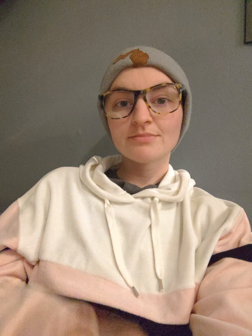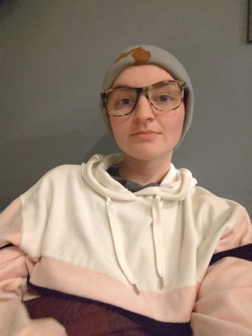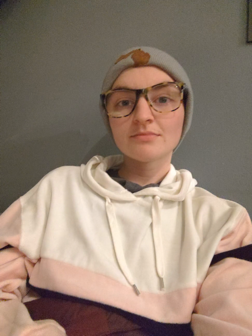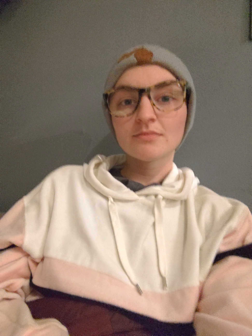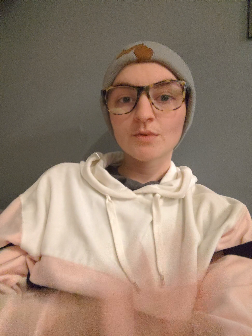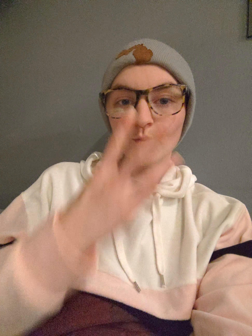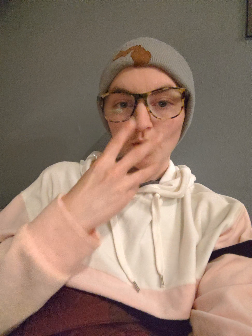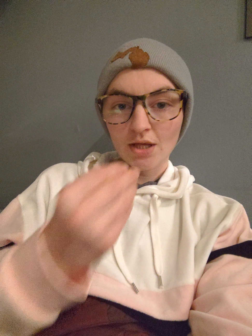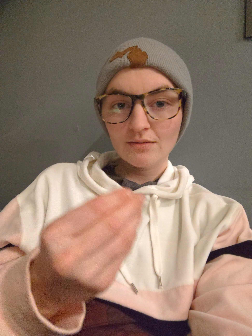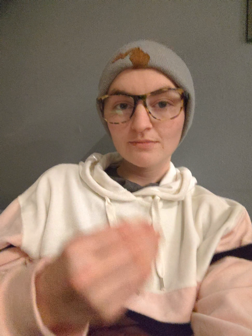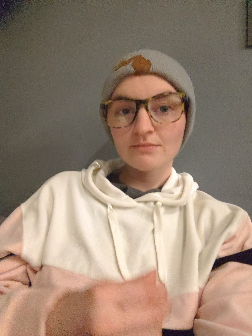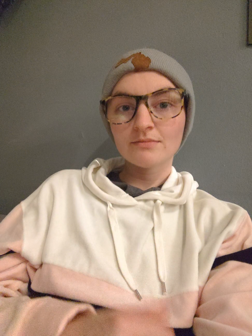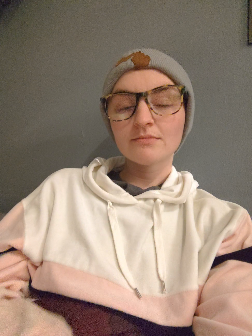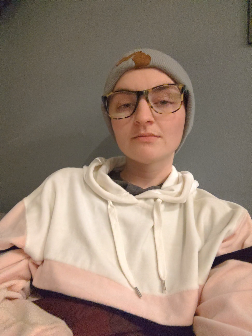wolf